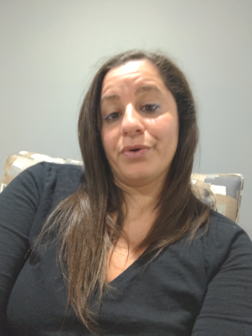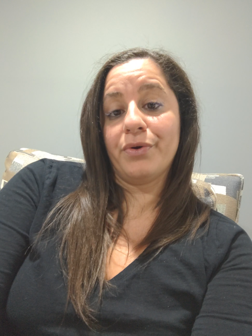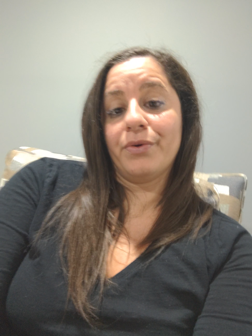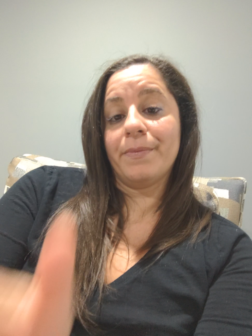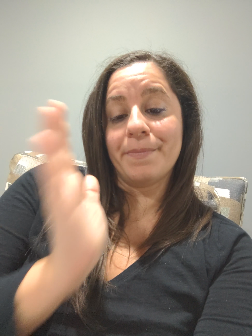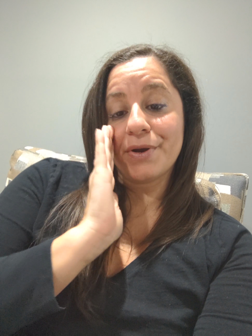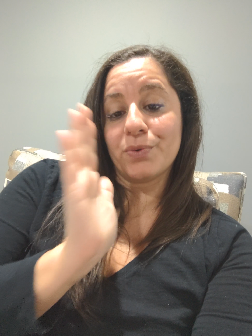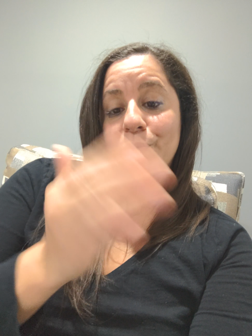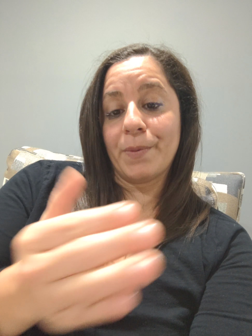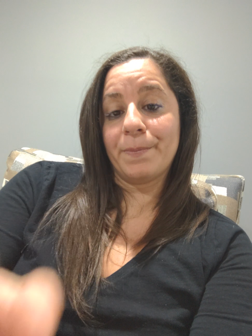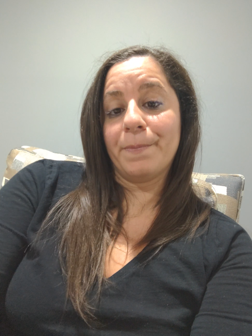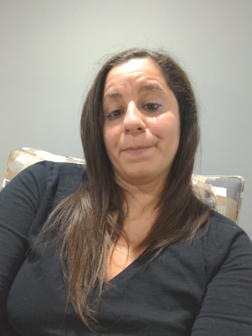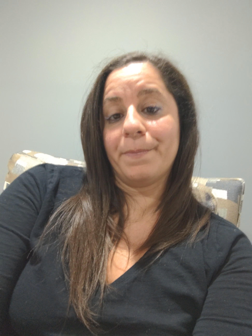bedroom